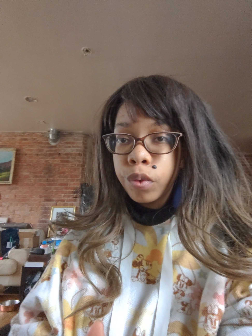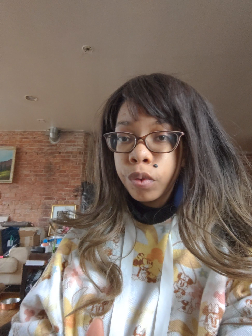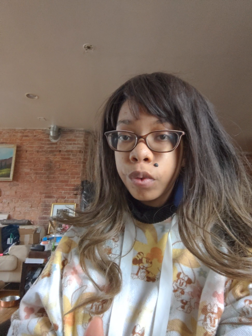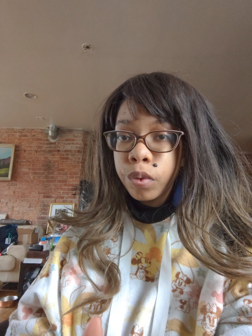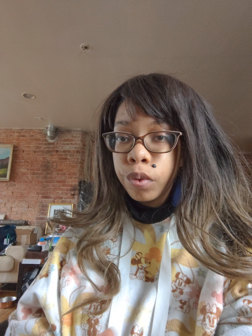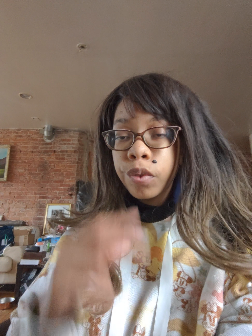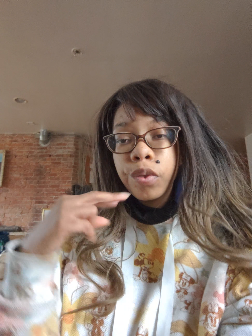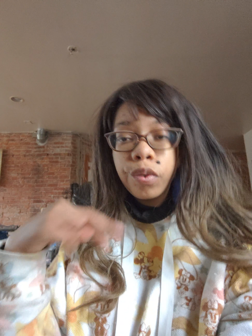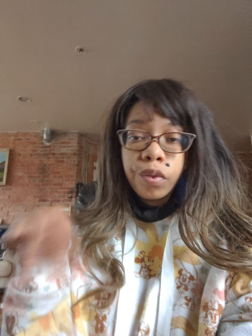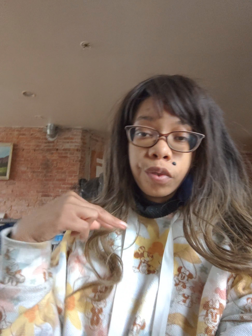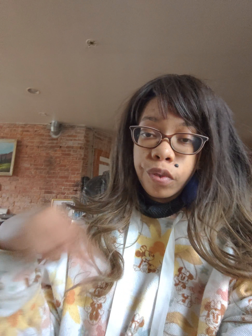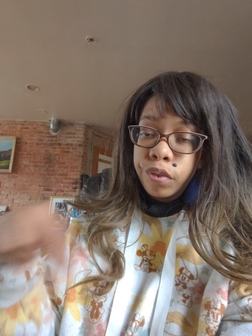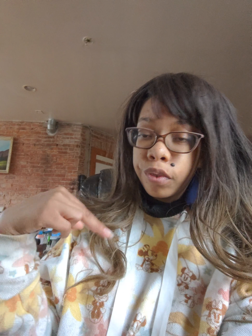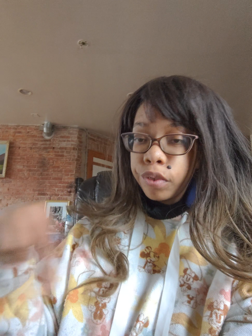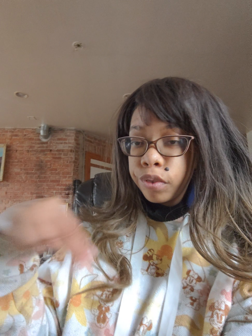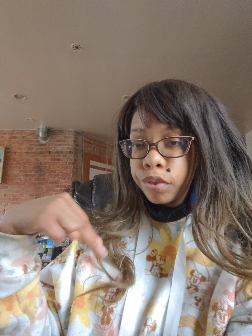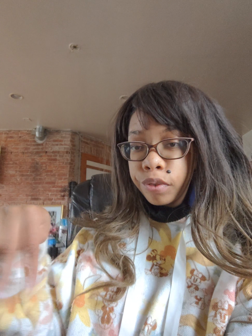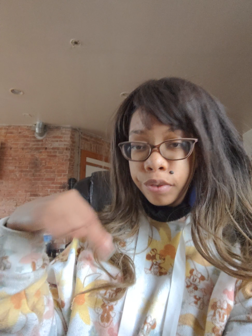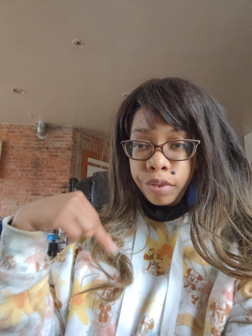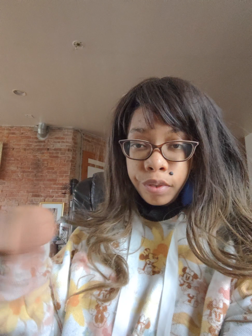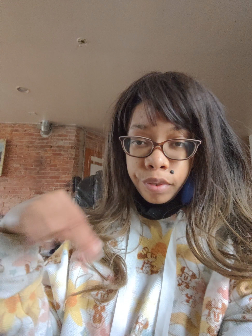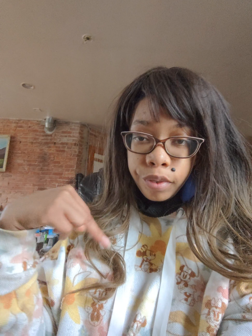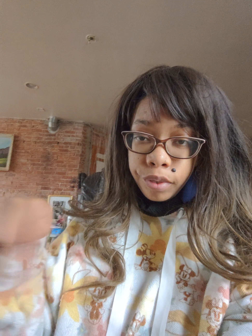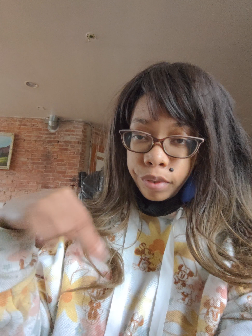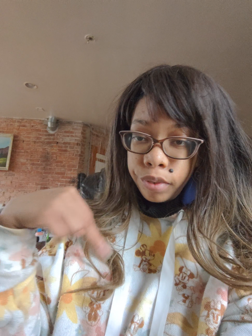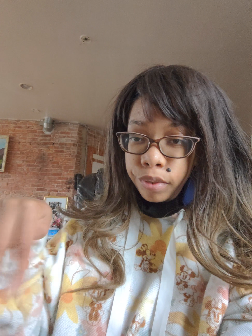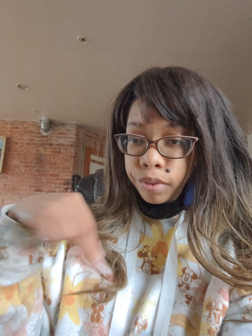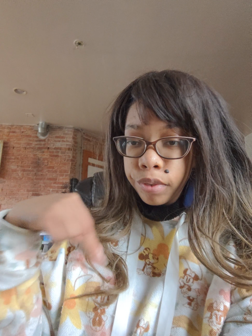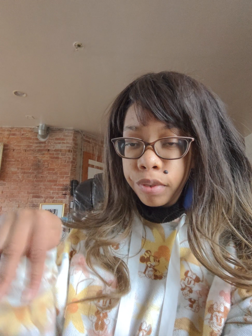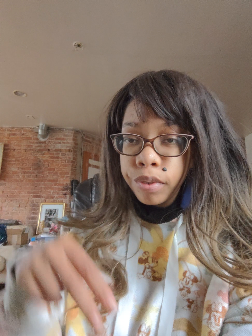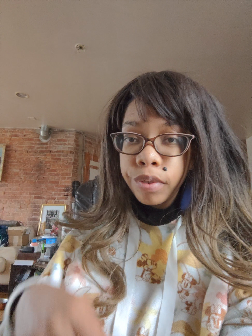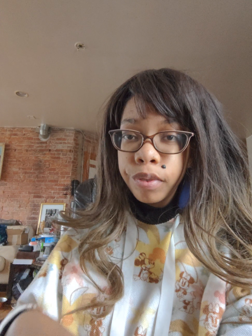dance